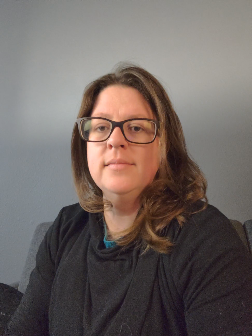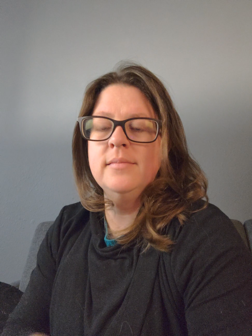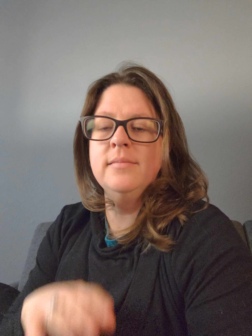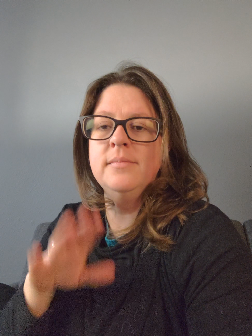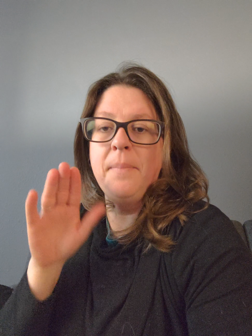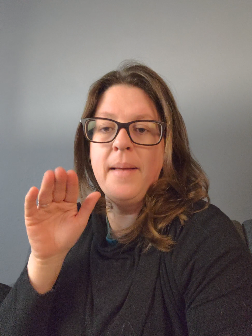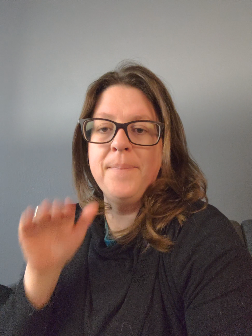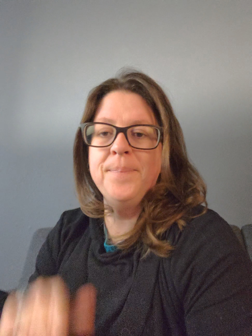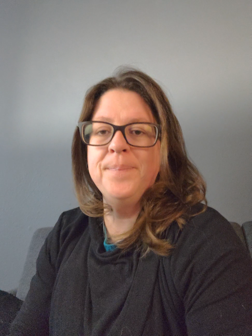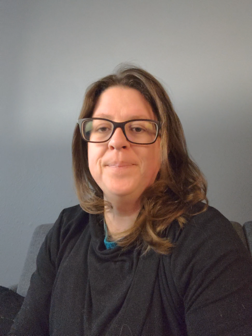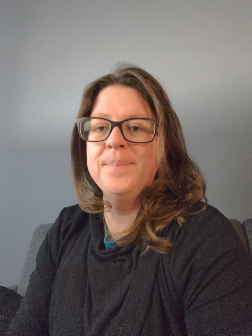bye